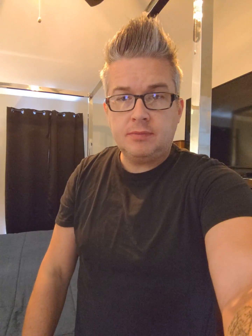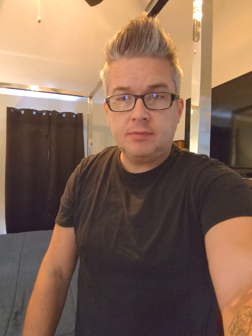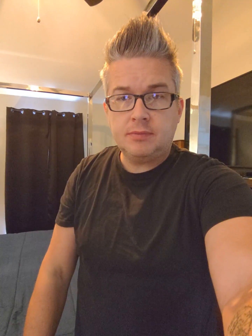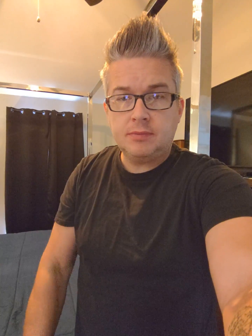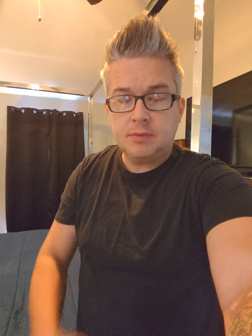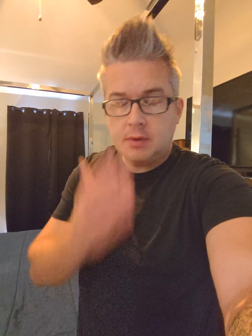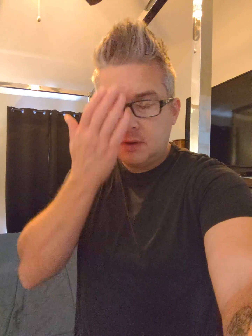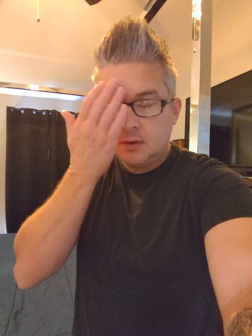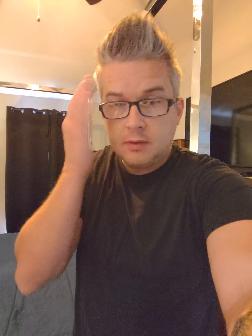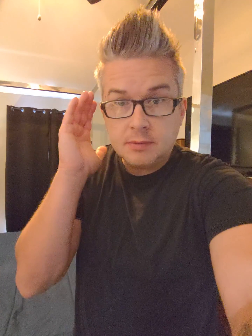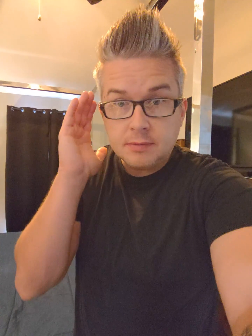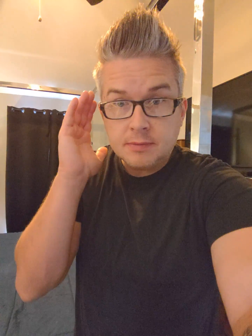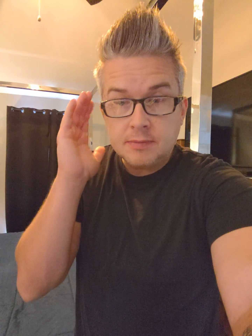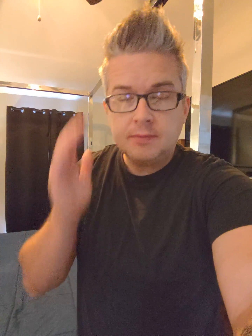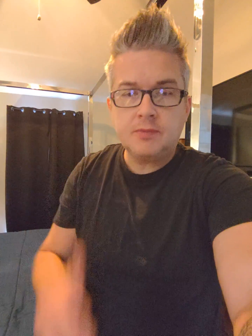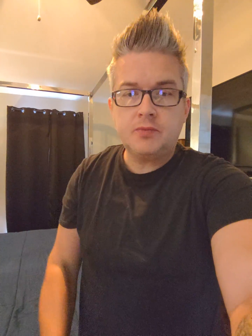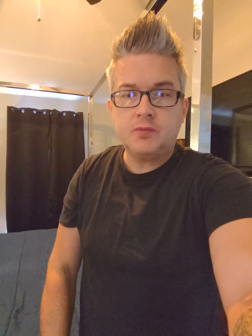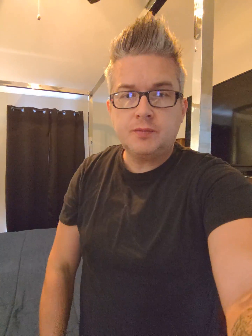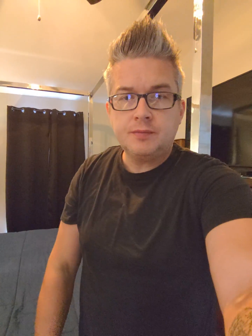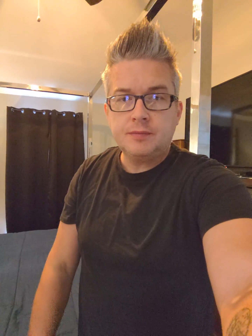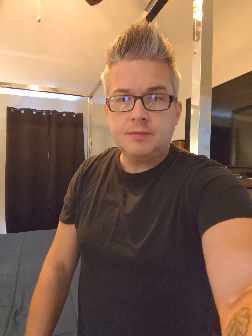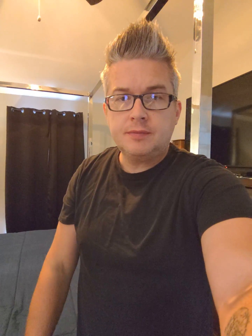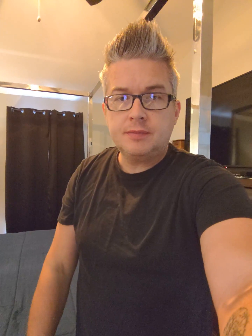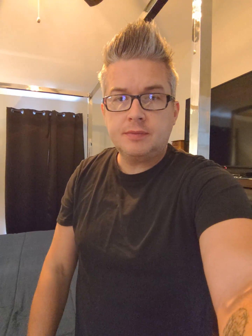peekaboo